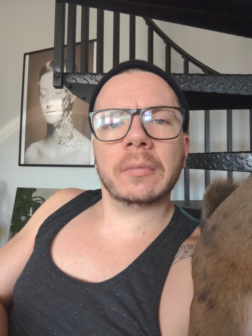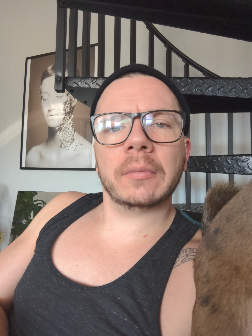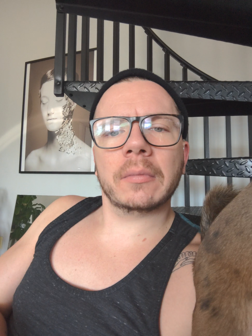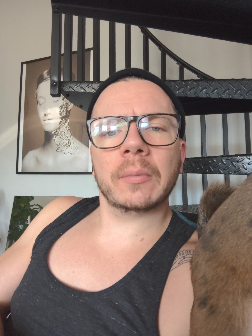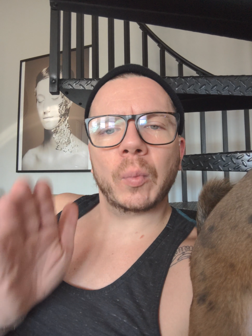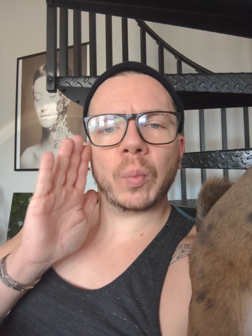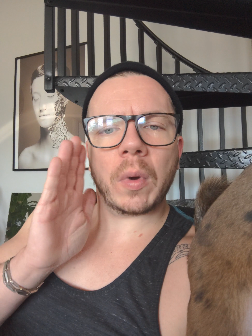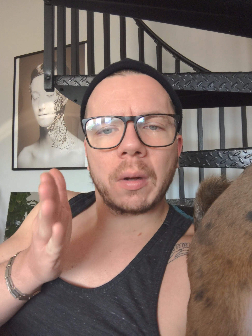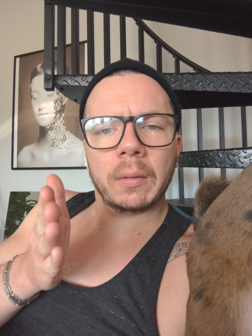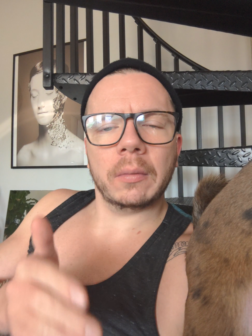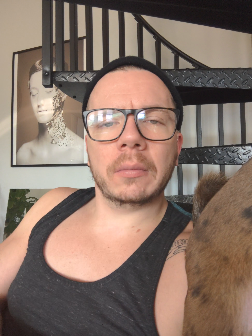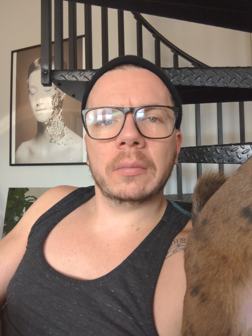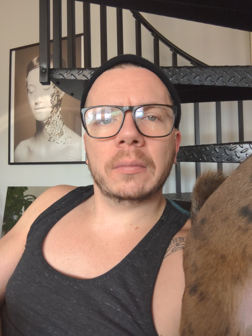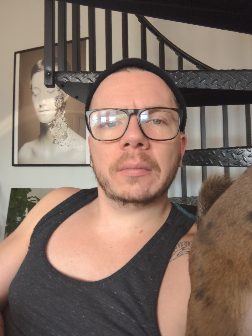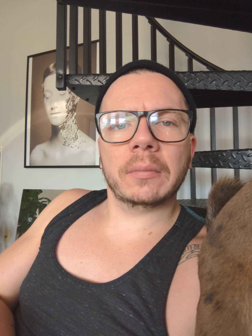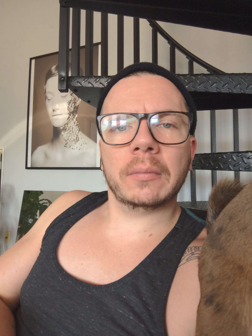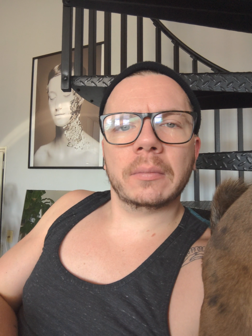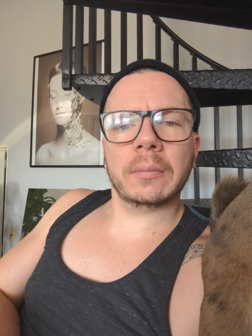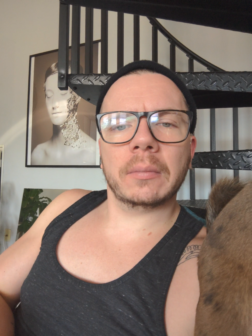will